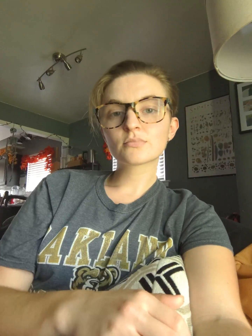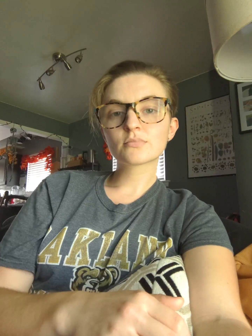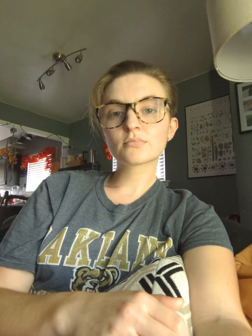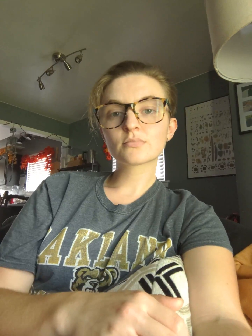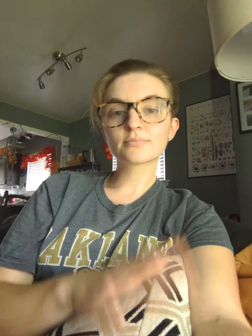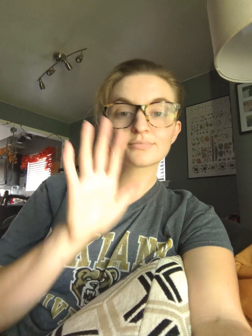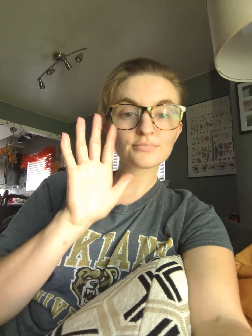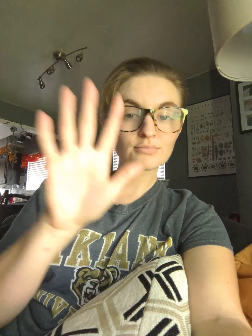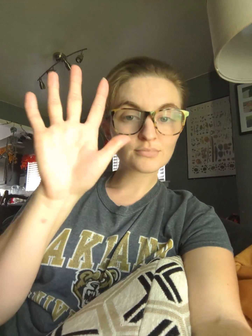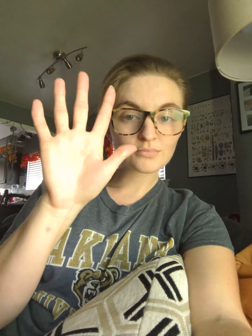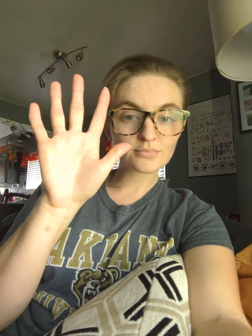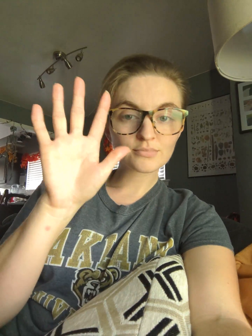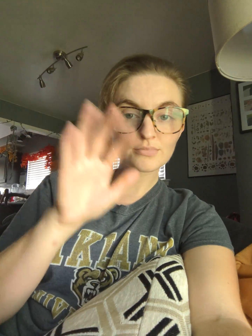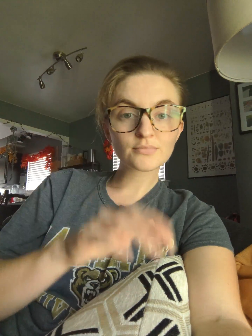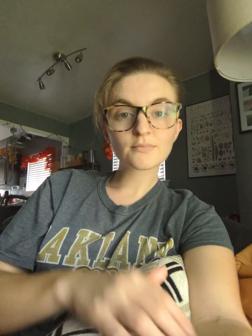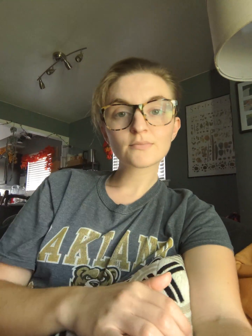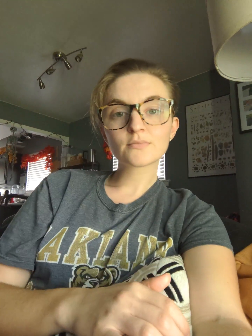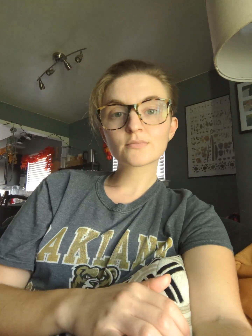give me five